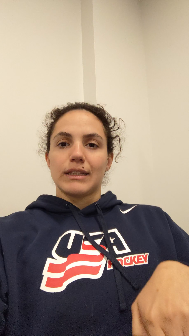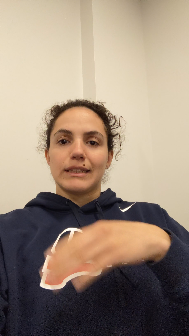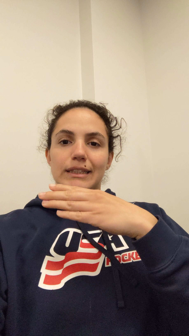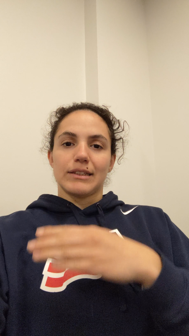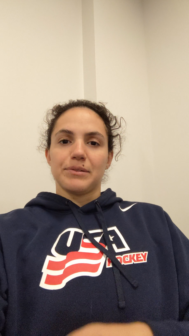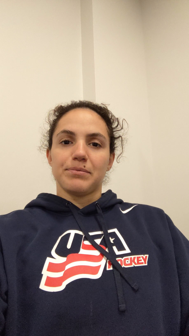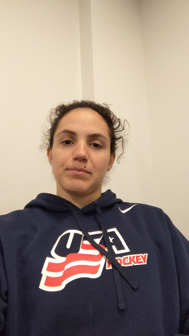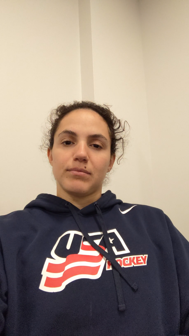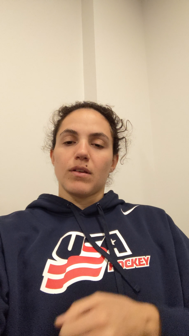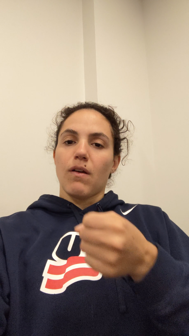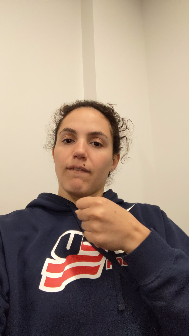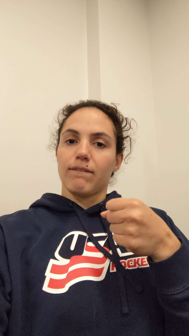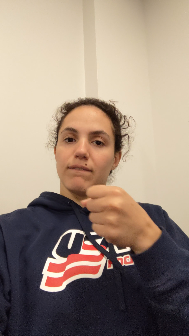coffee